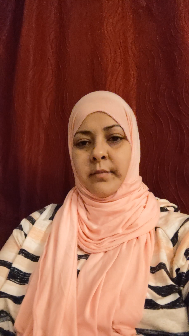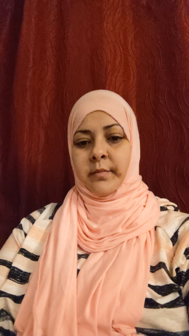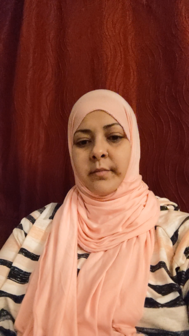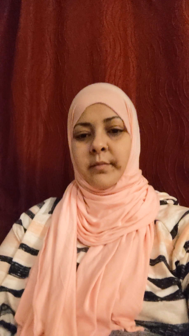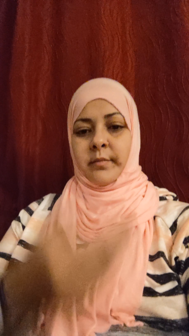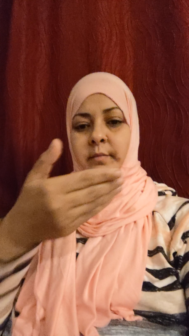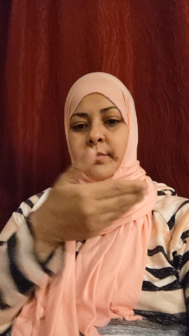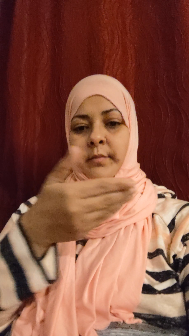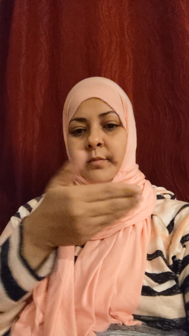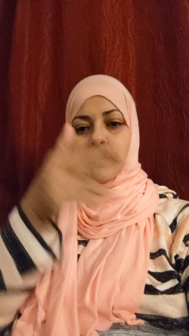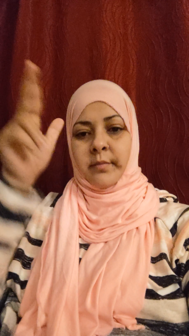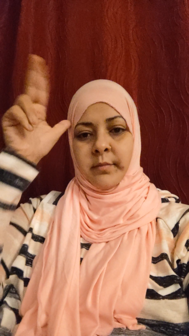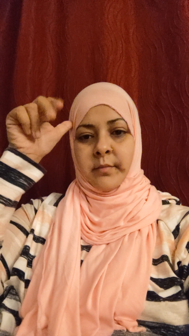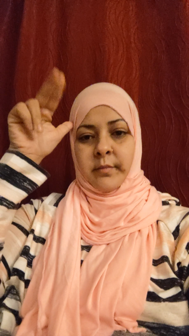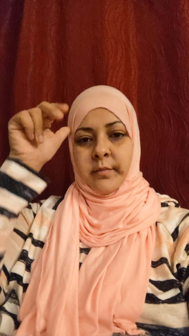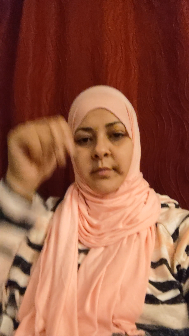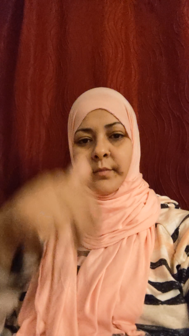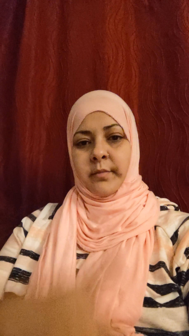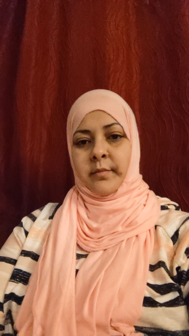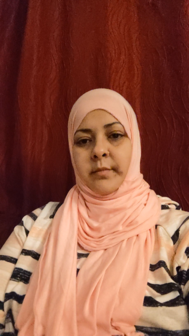pony